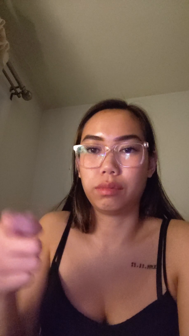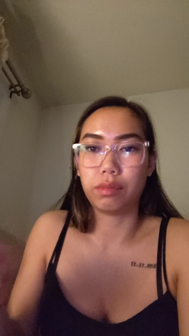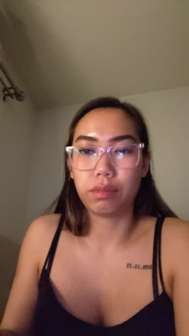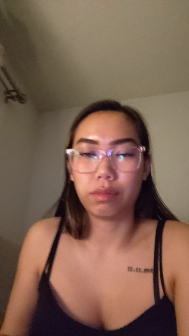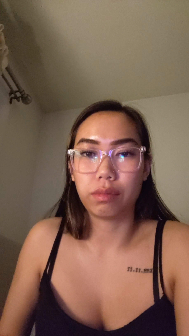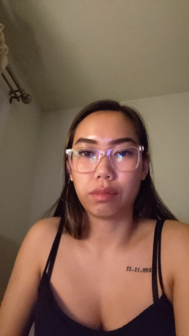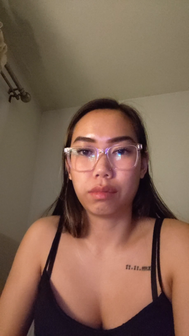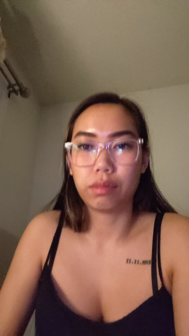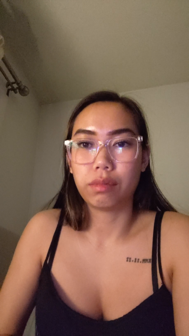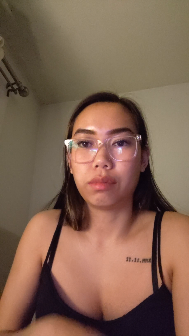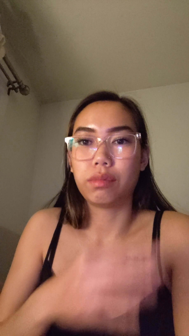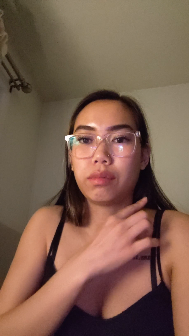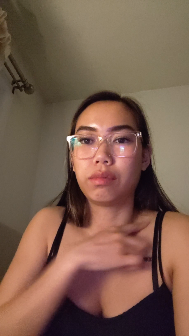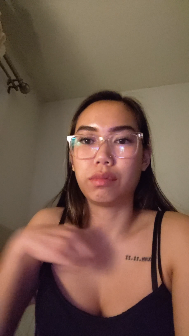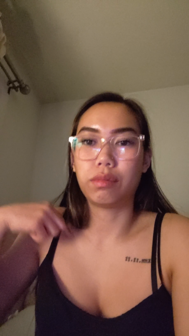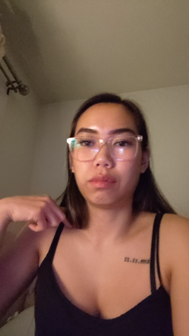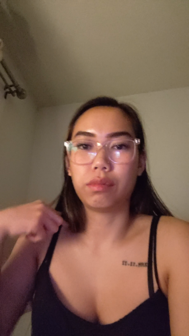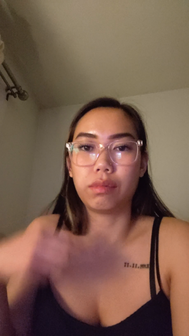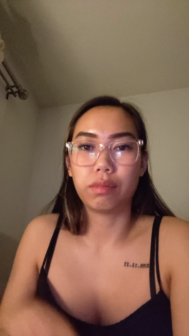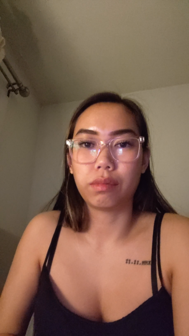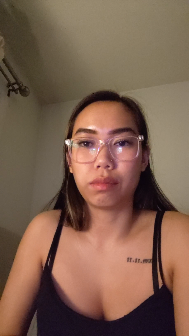necklace